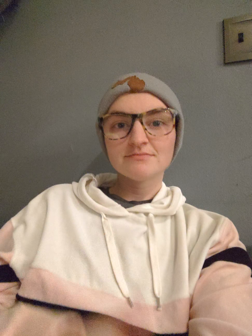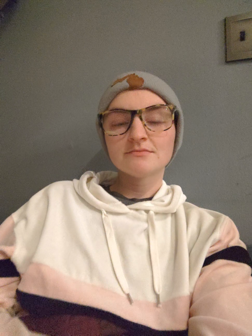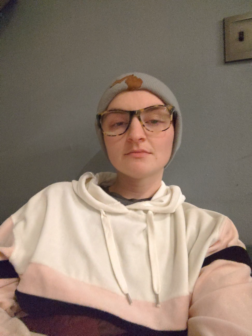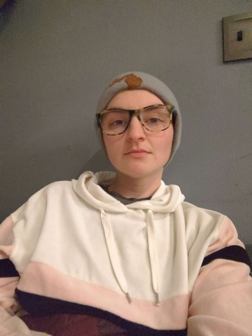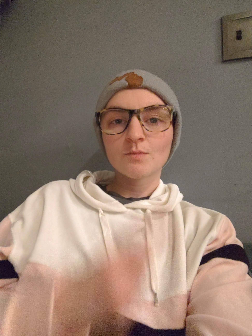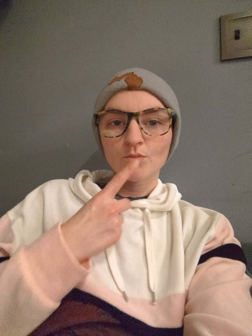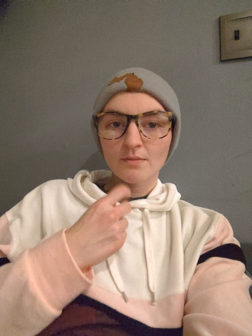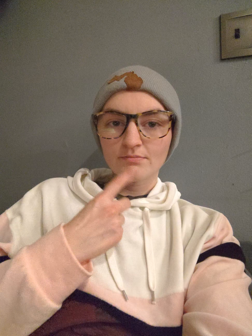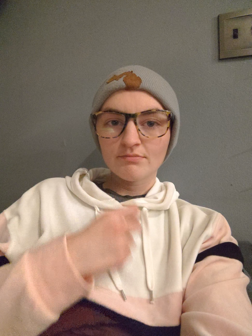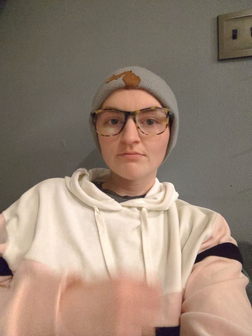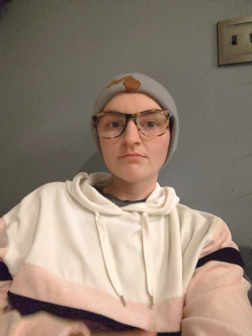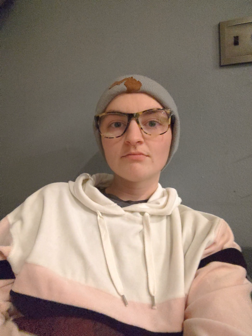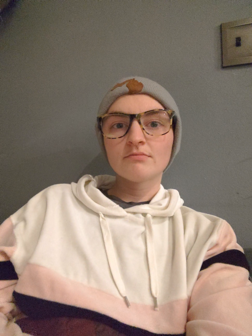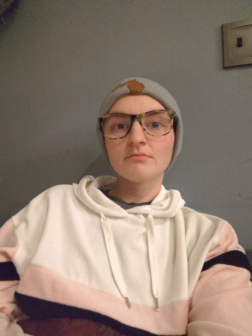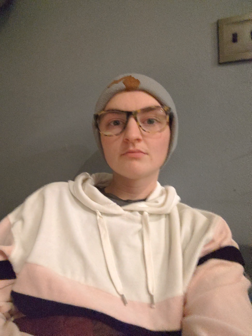red